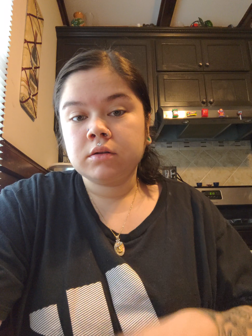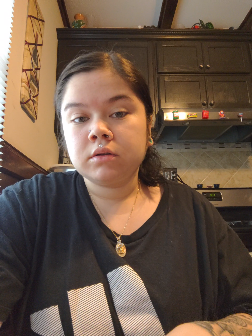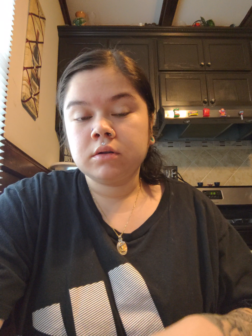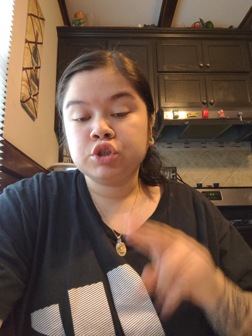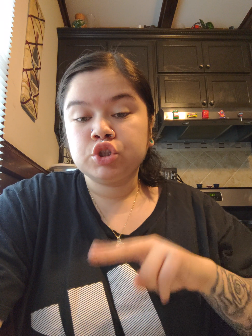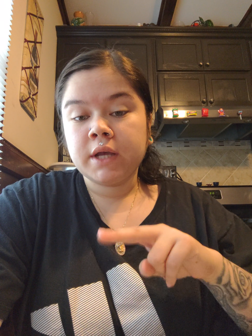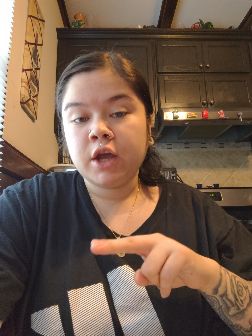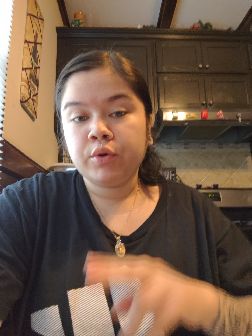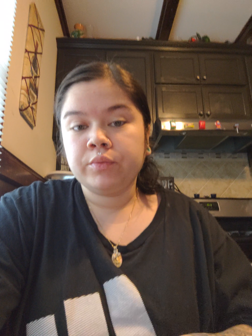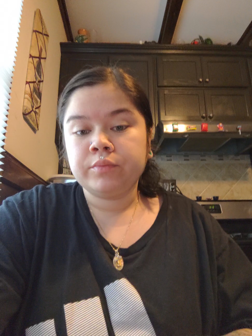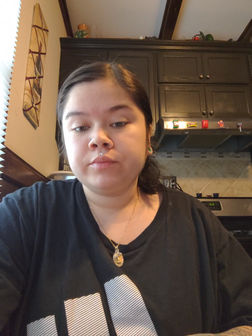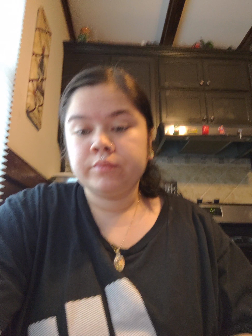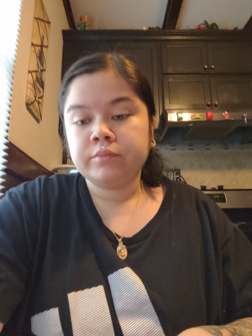chair